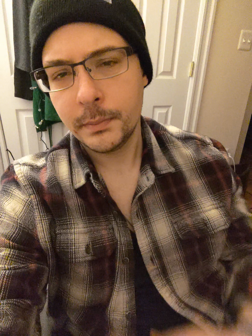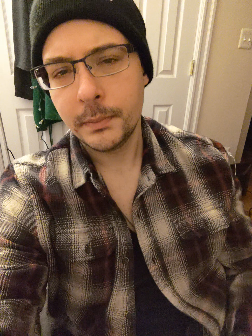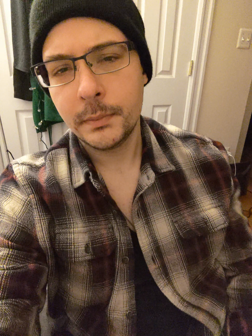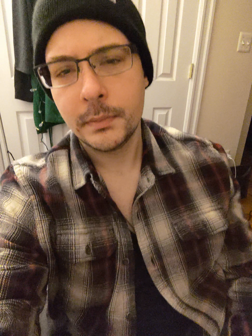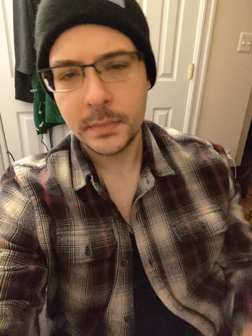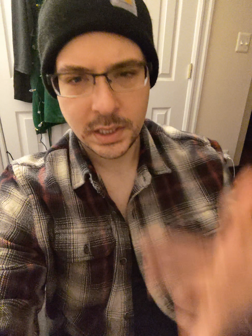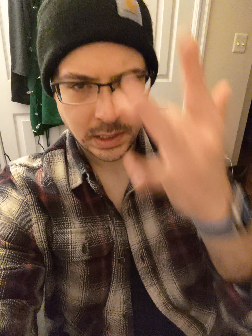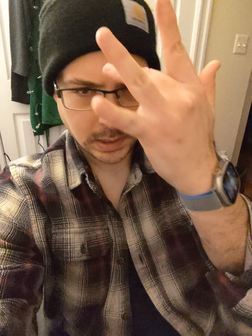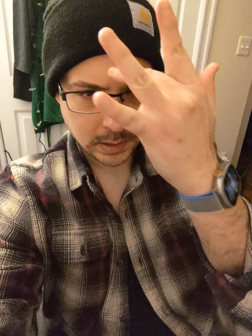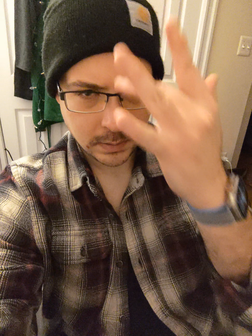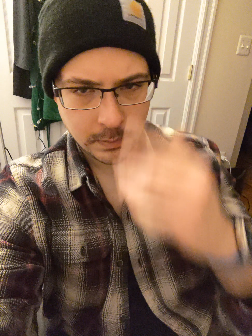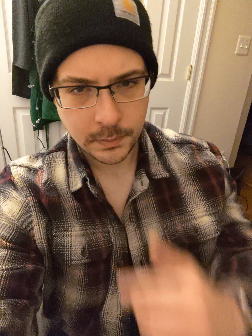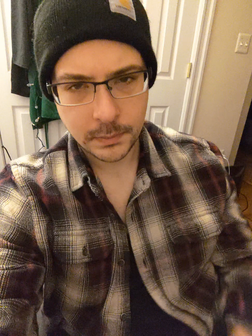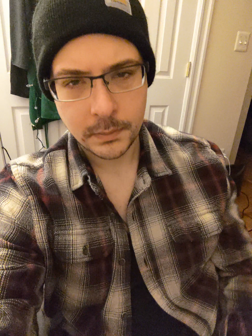sick